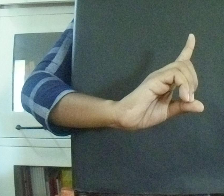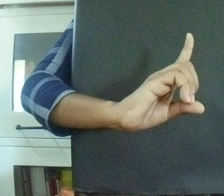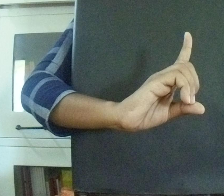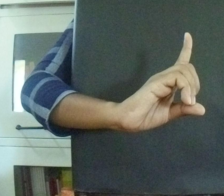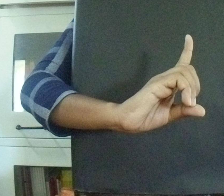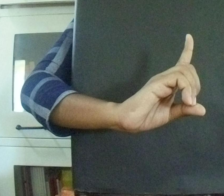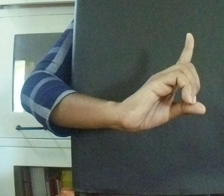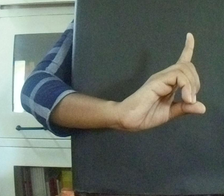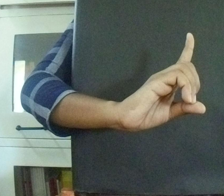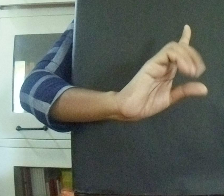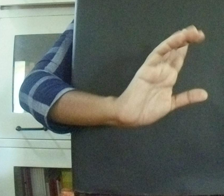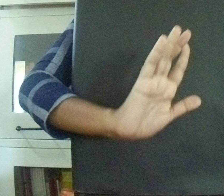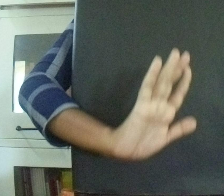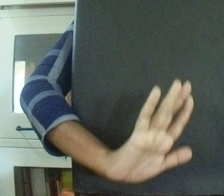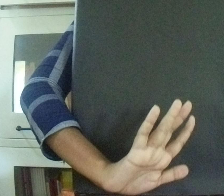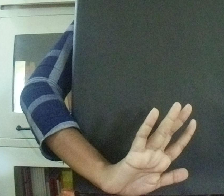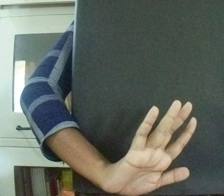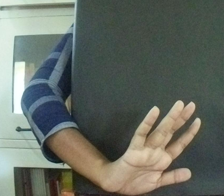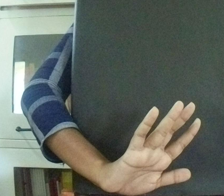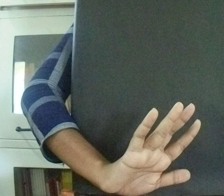hot